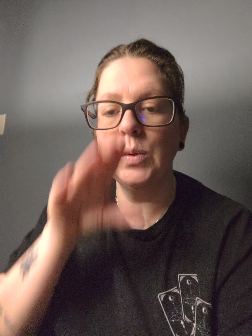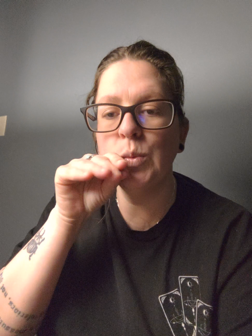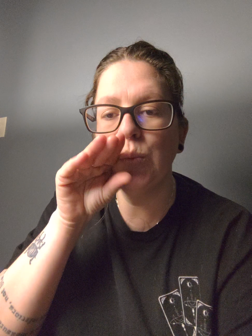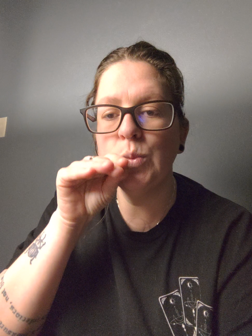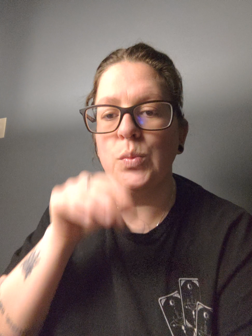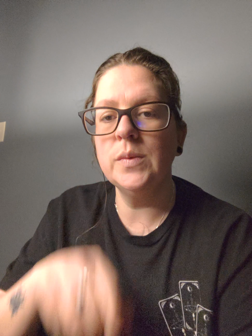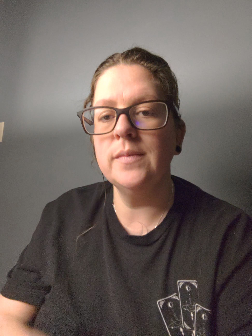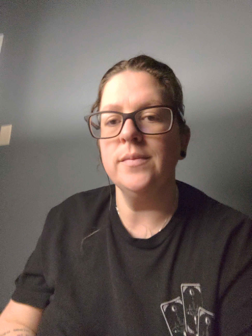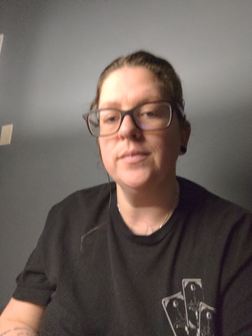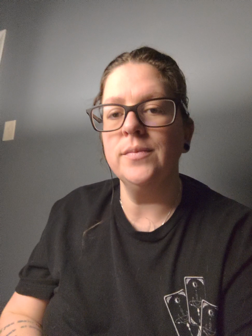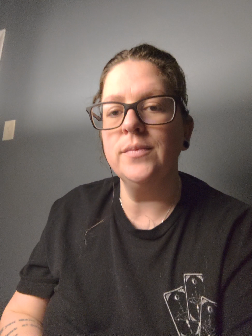goose